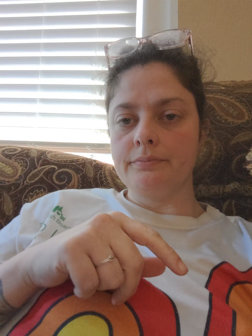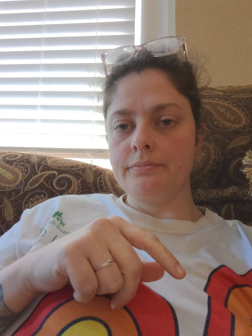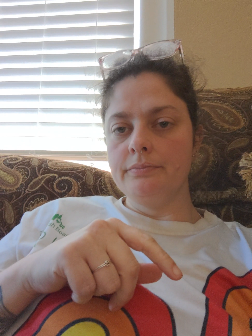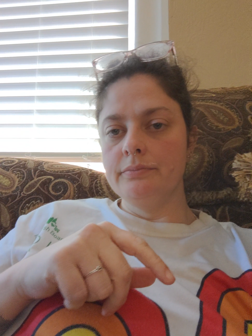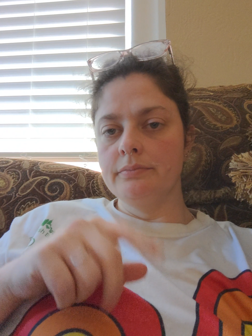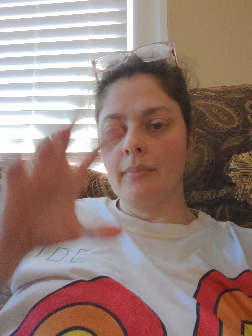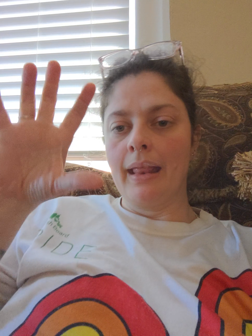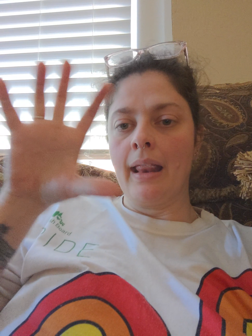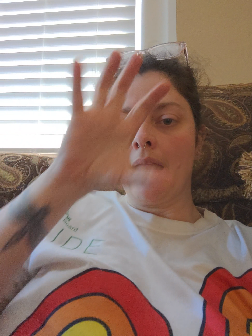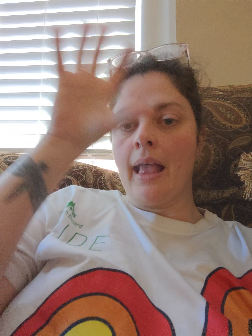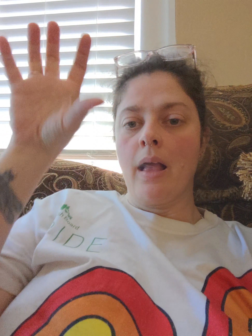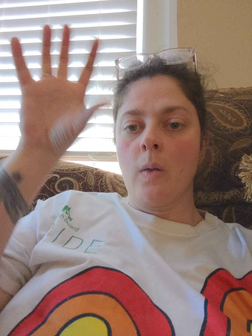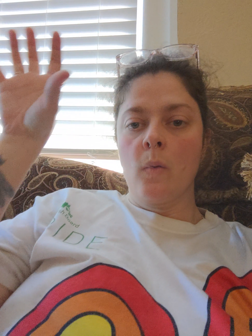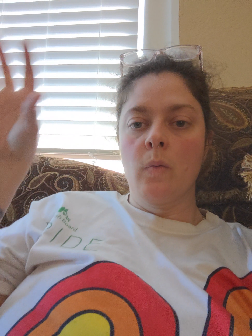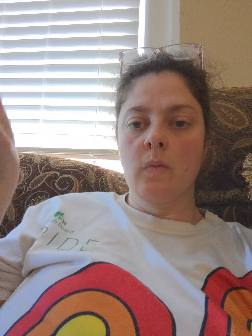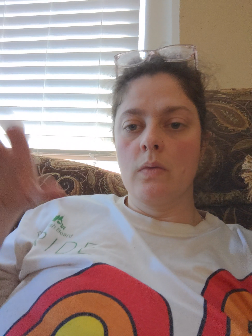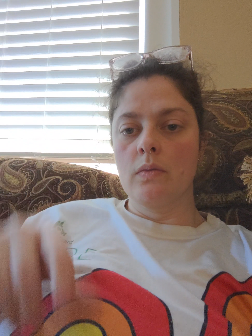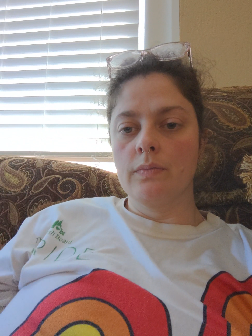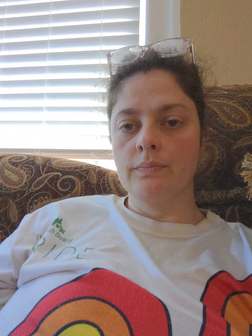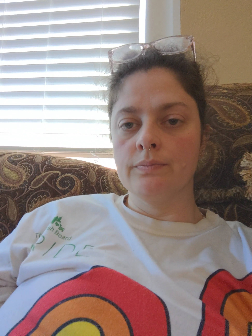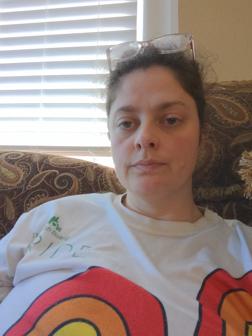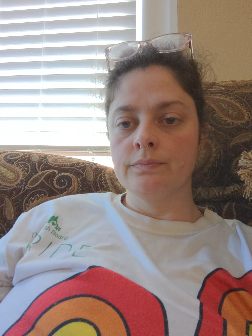cloud